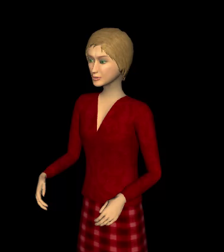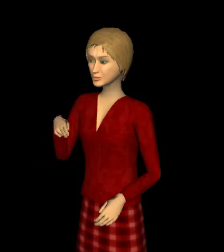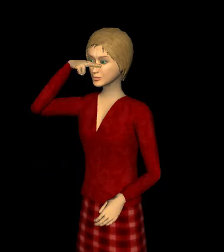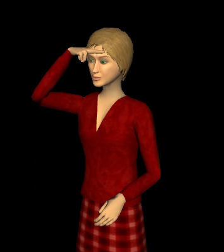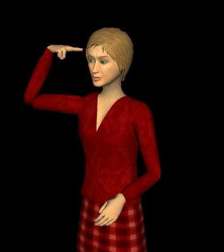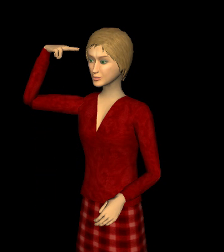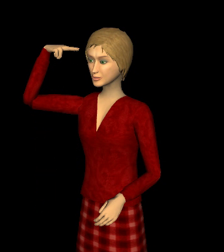أسود